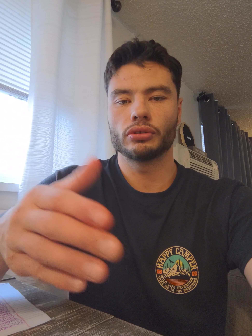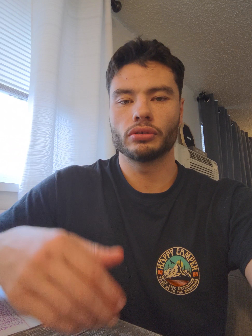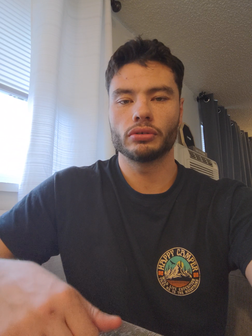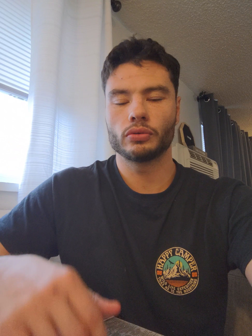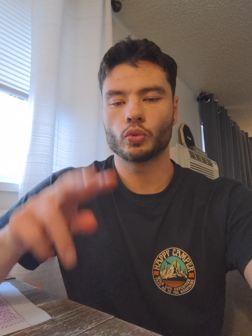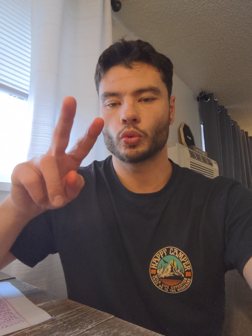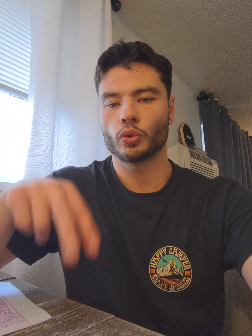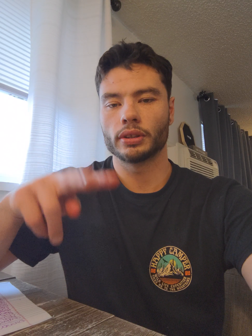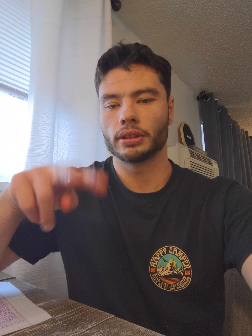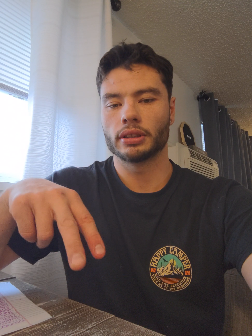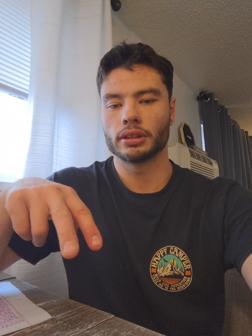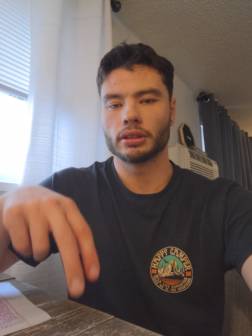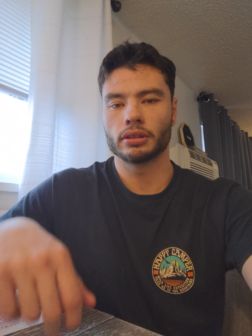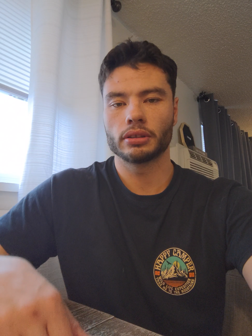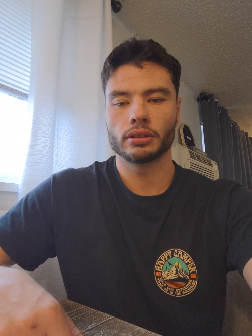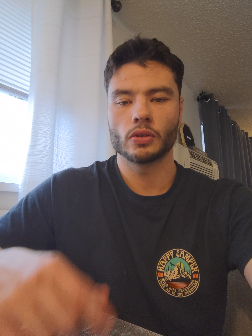read